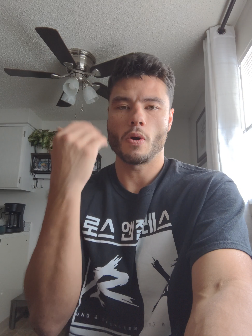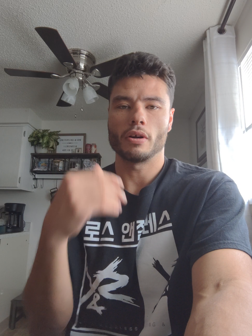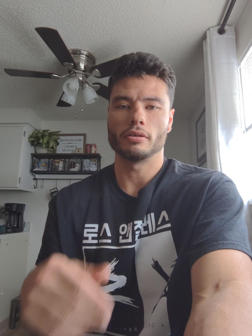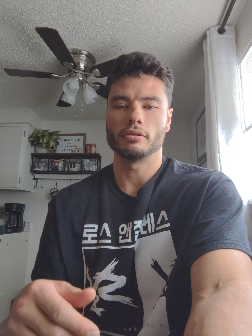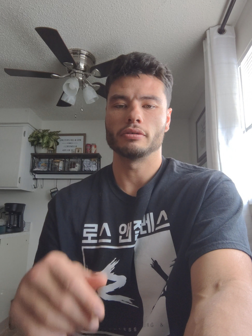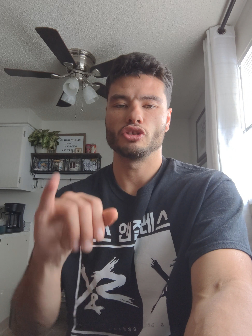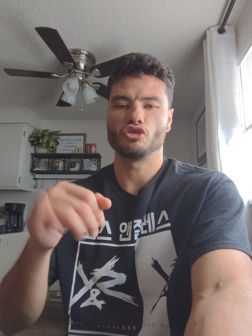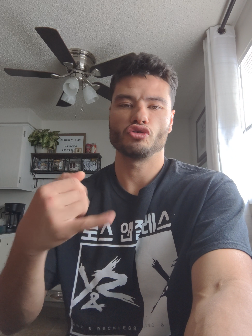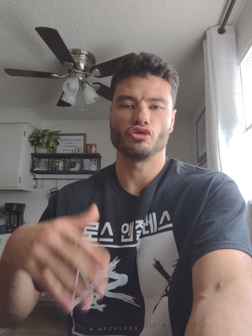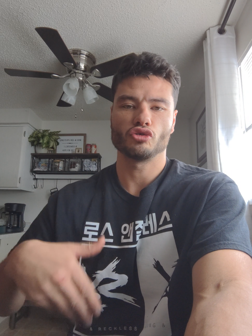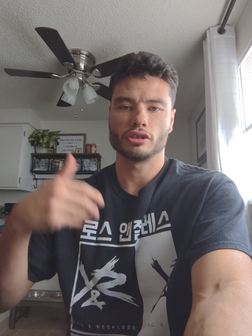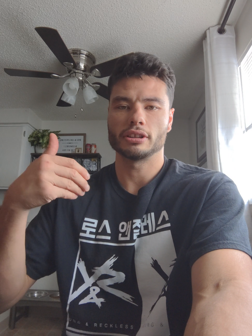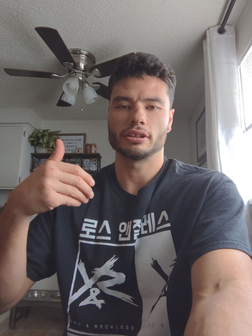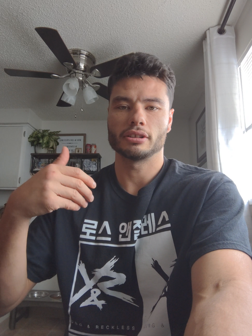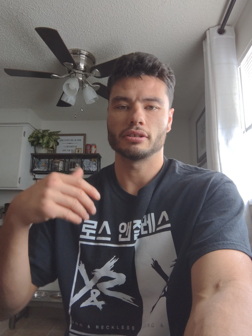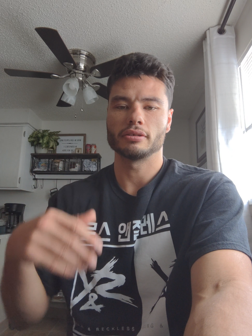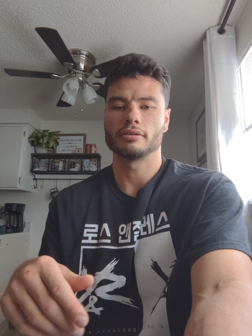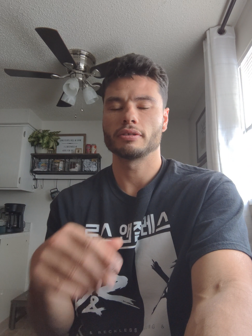jeans